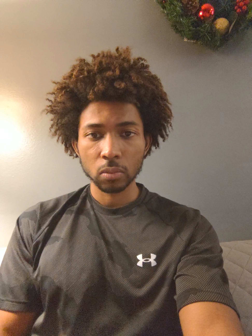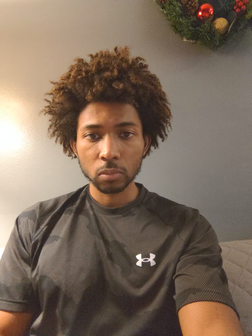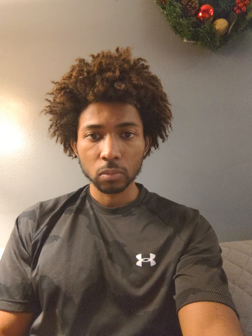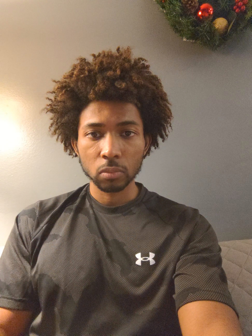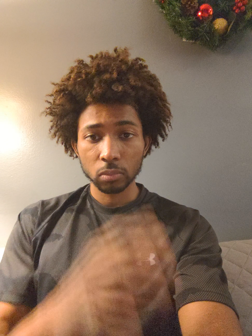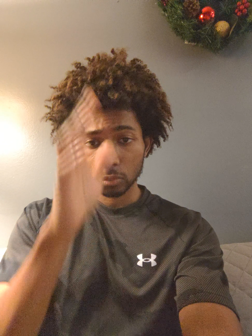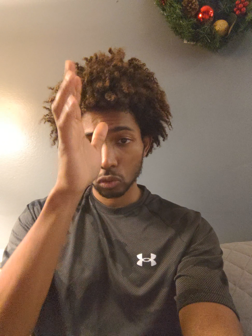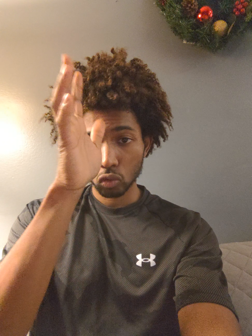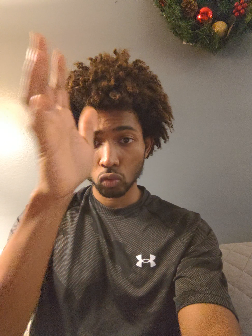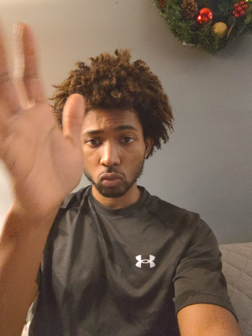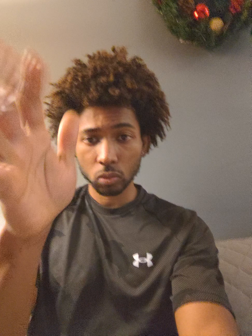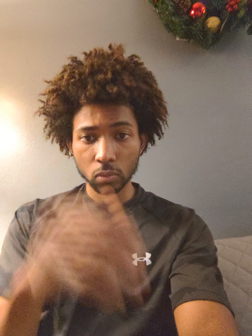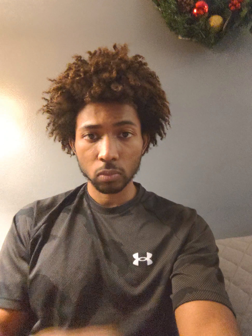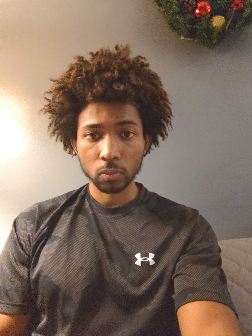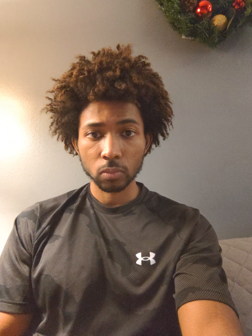grandpa